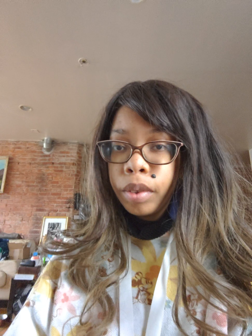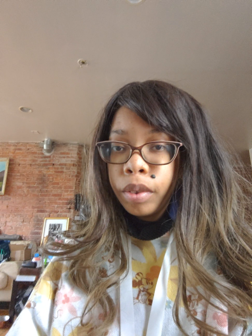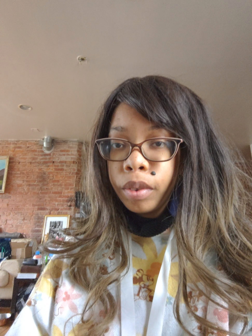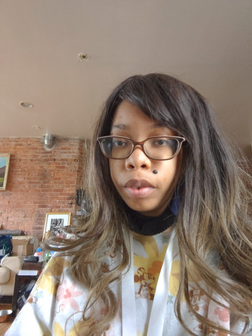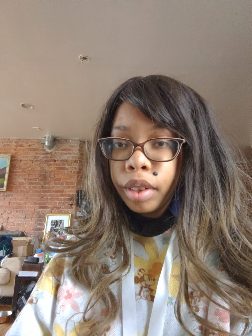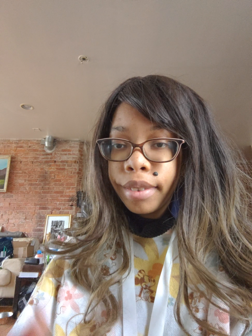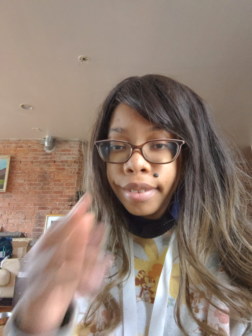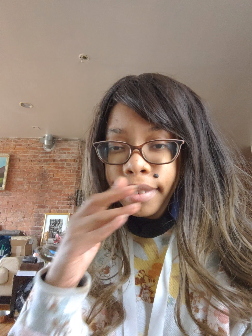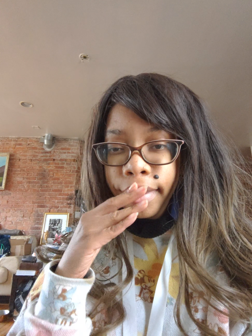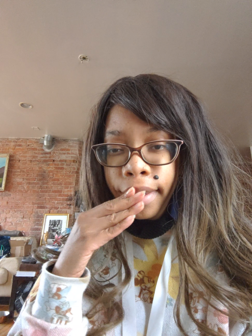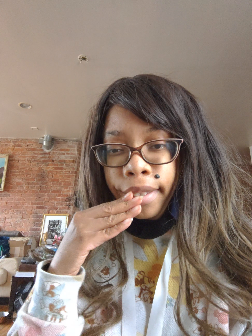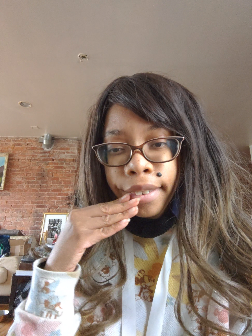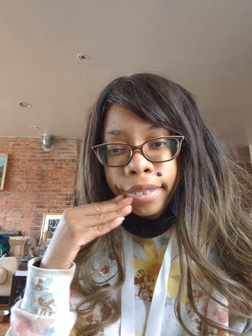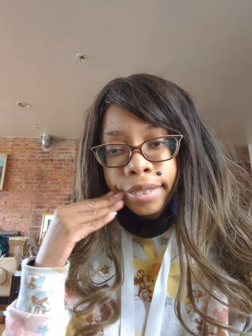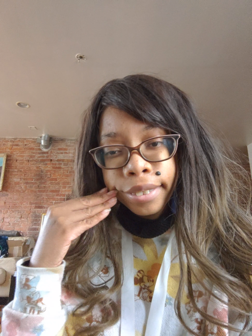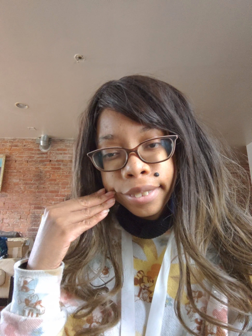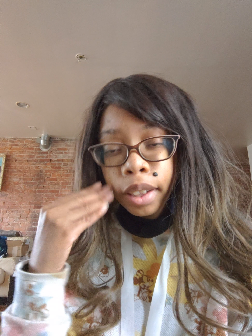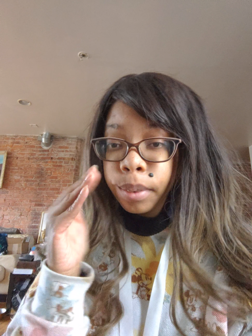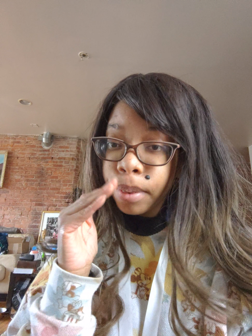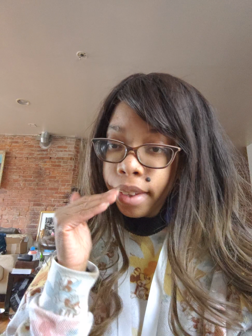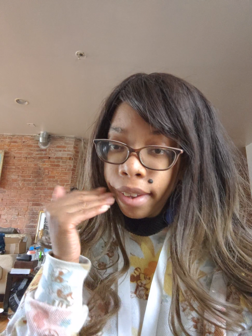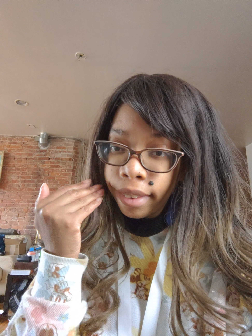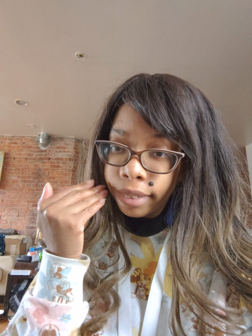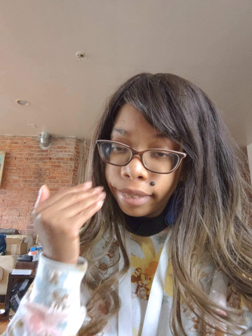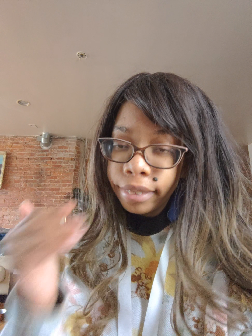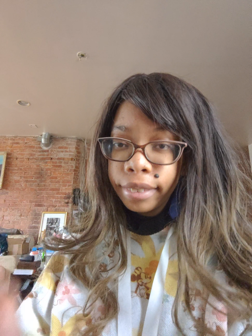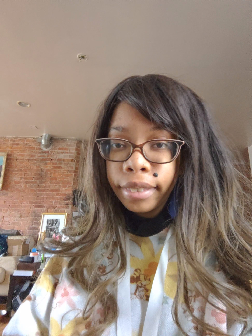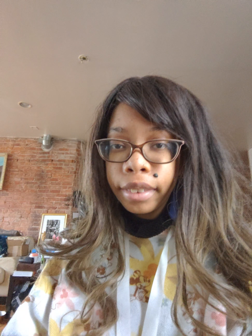smile